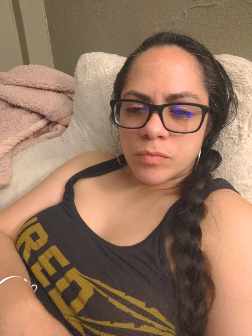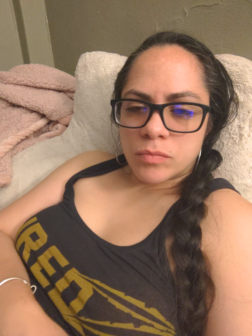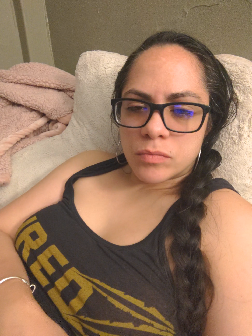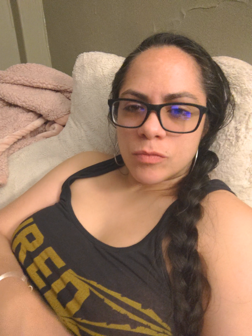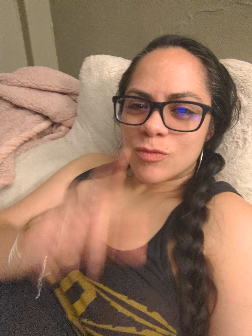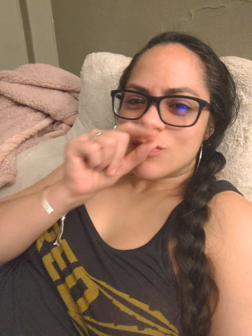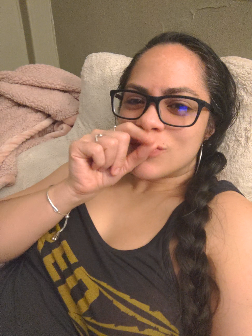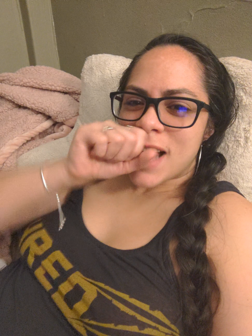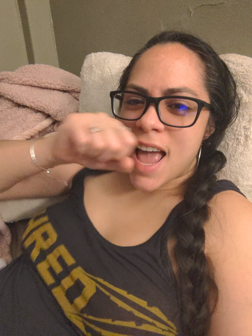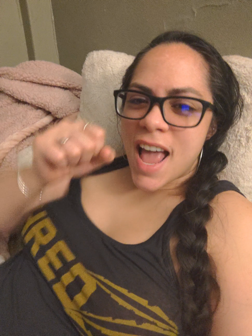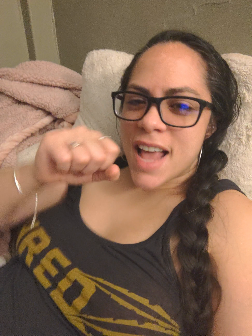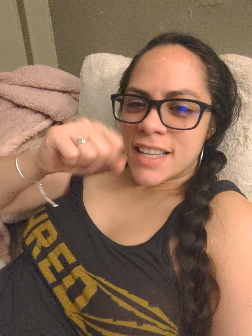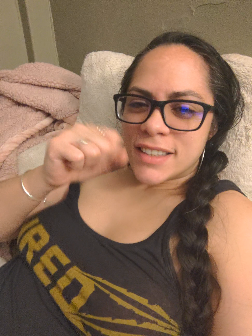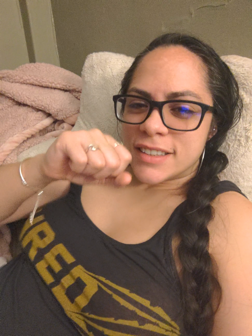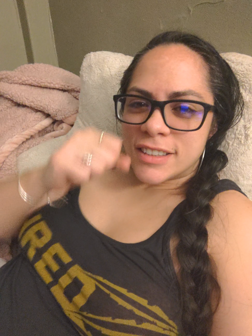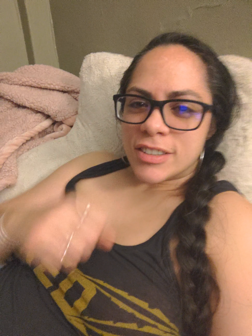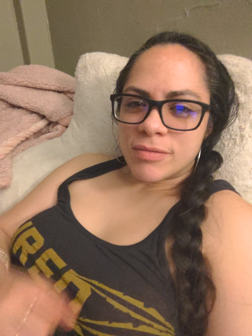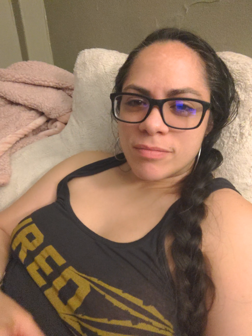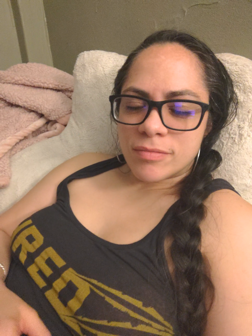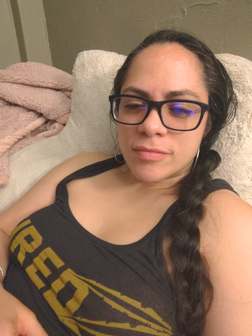hen